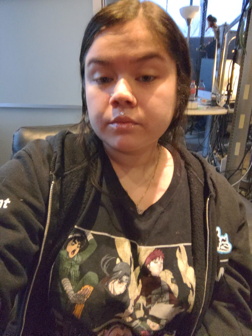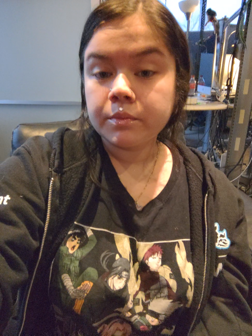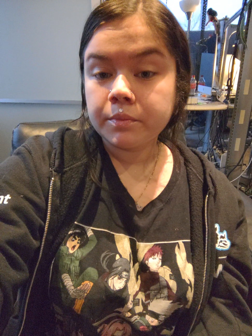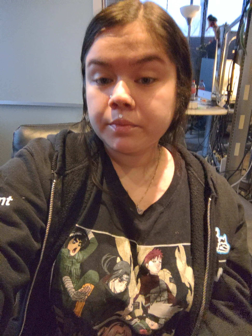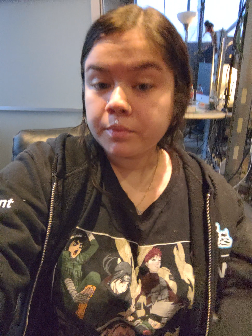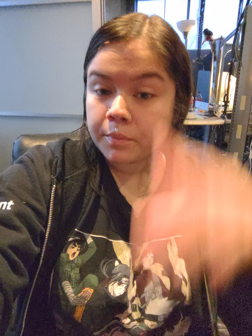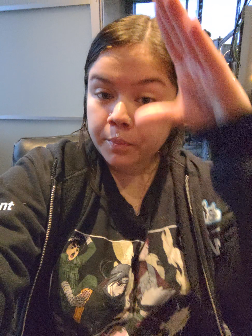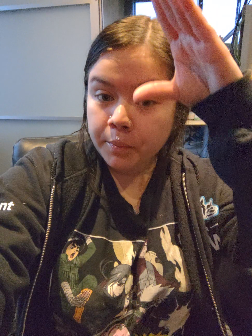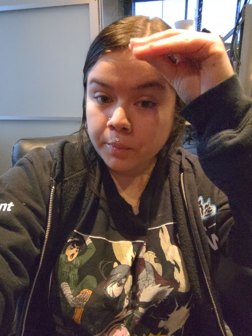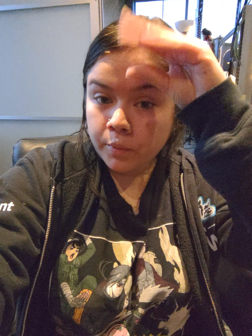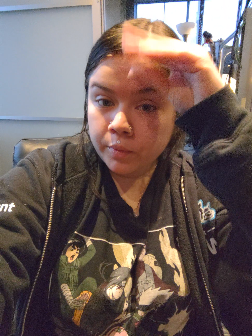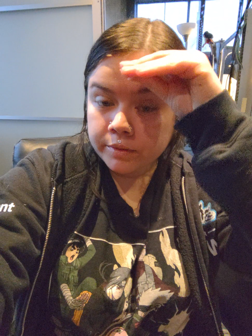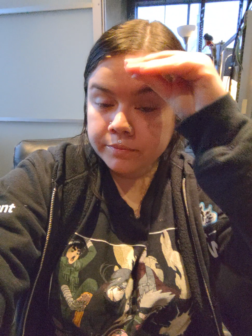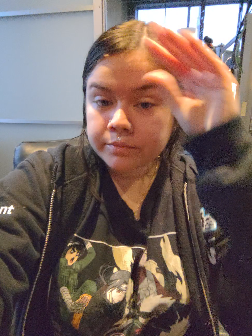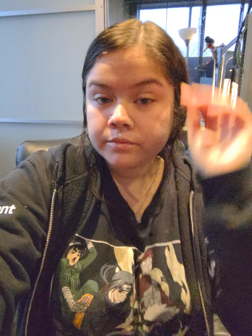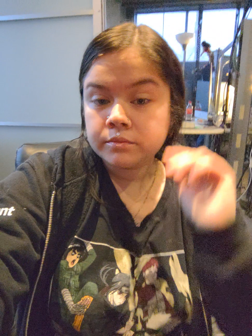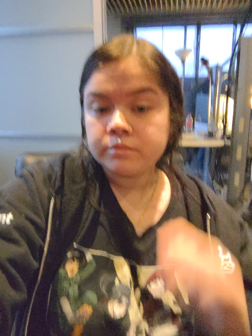boy